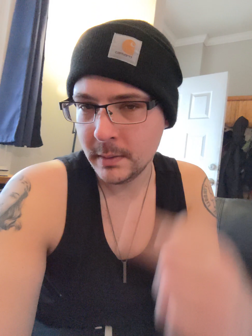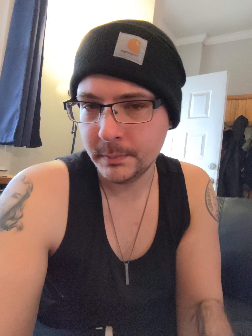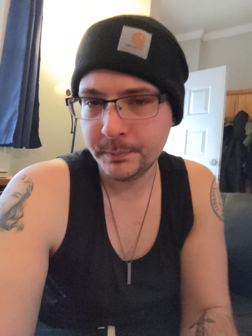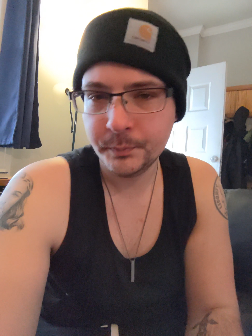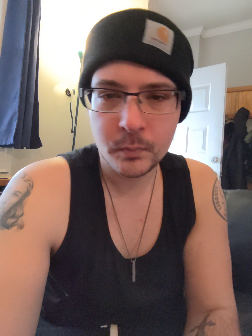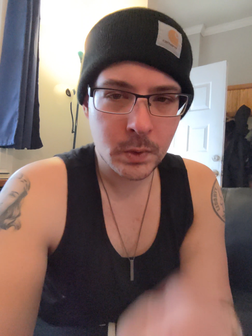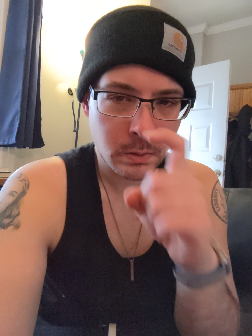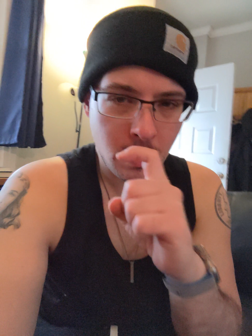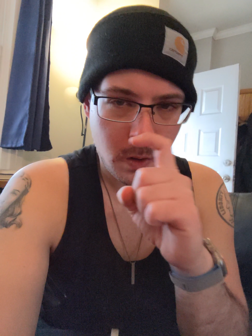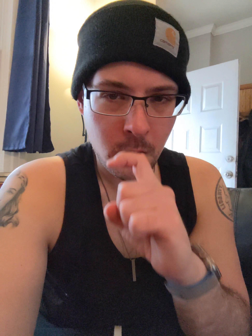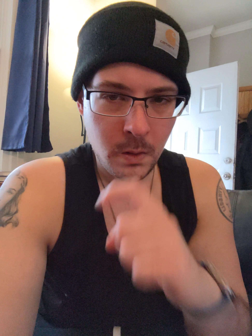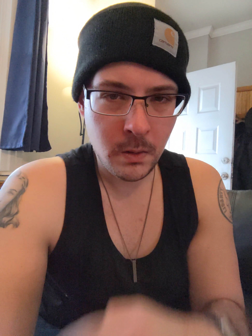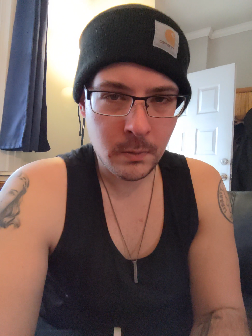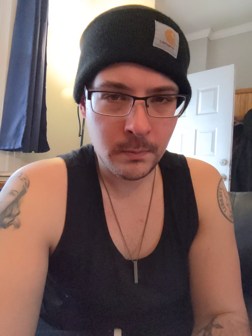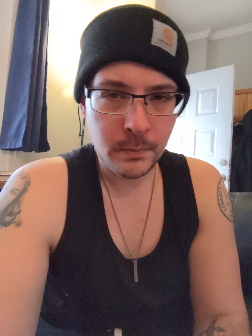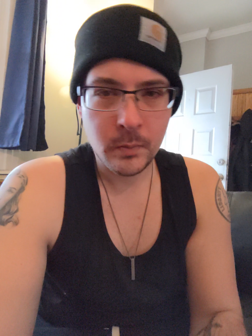doll